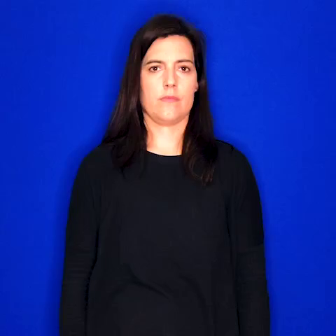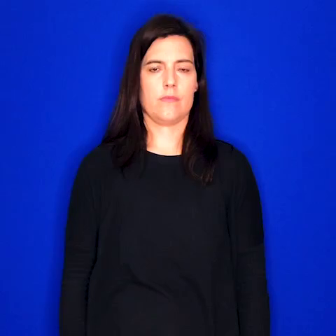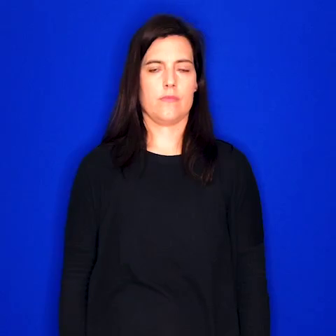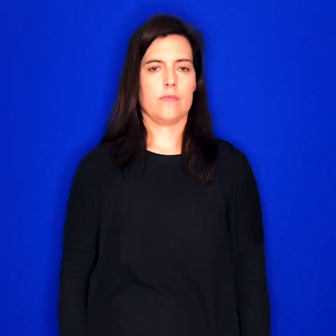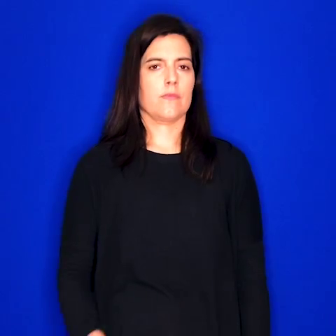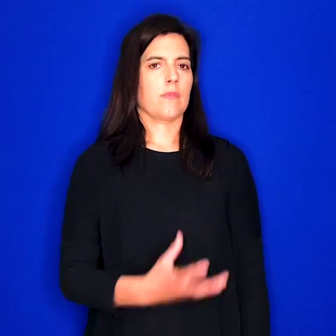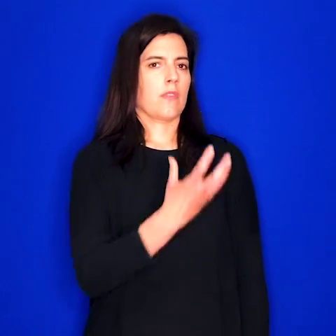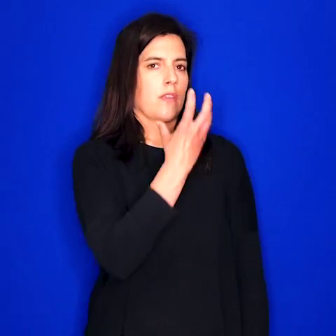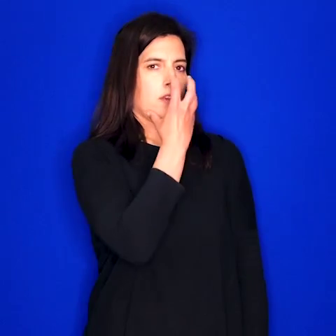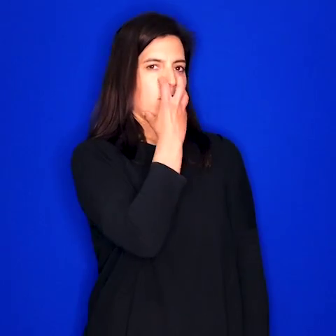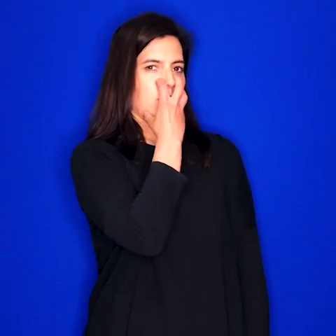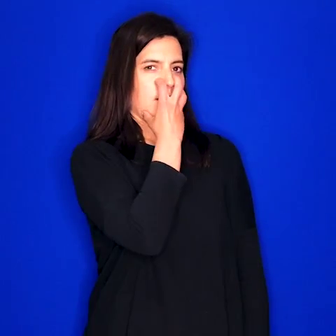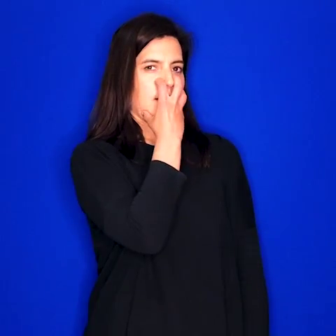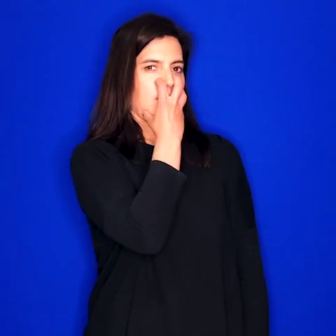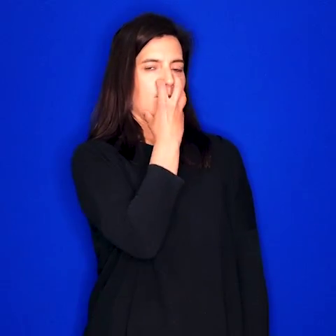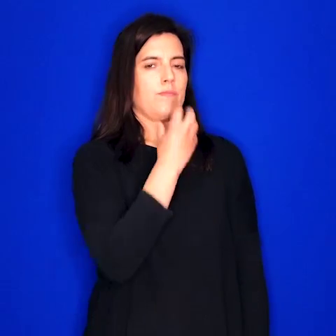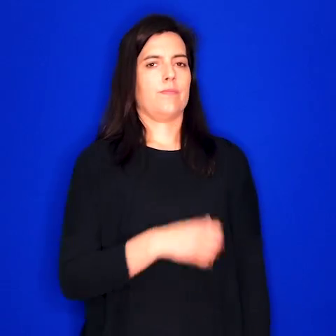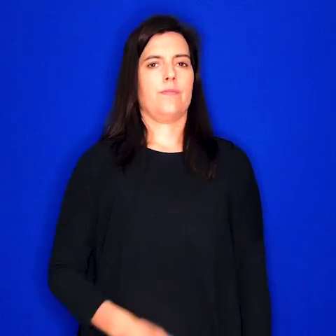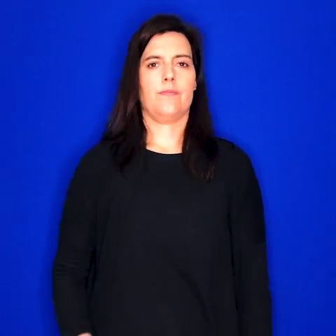mascara